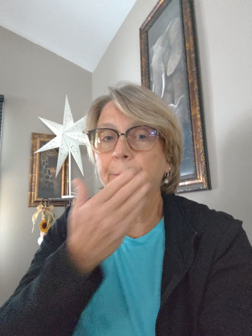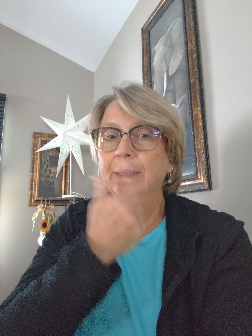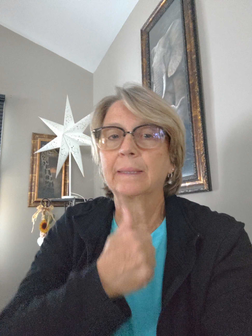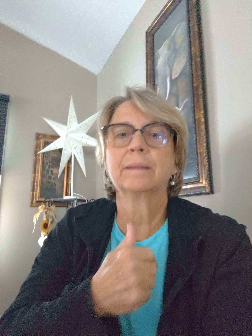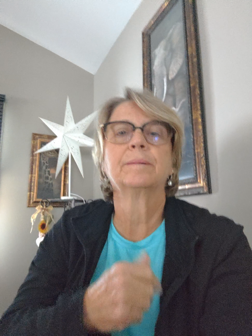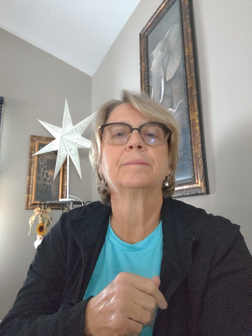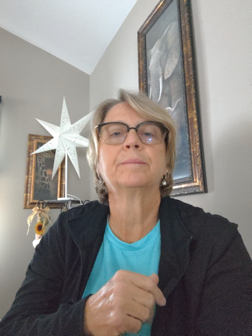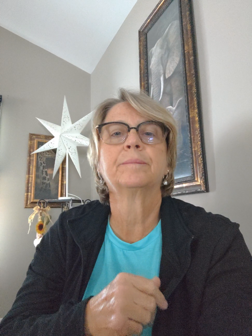napkin